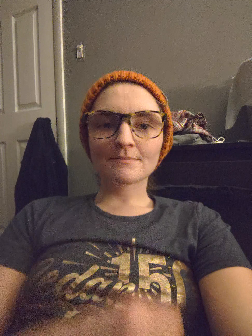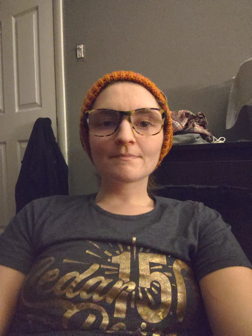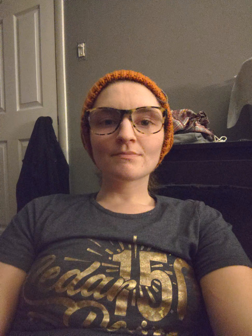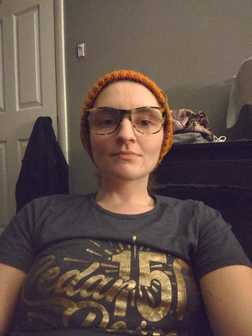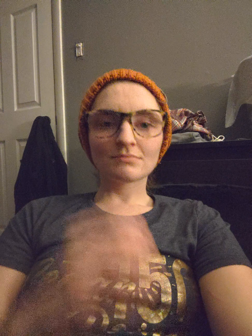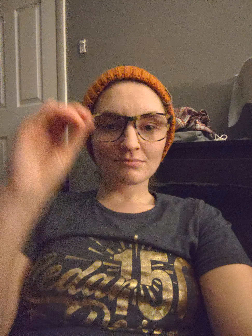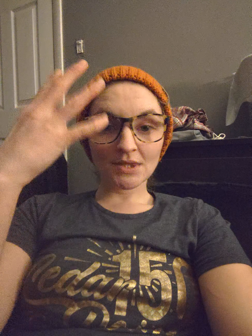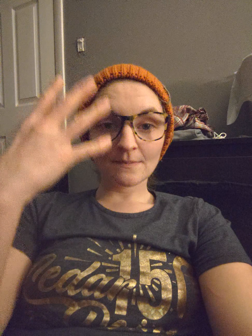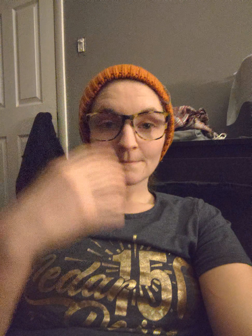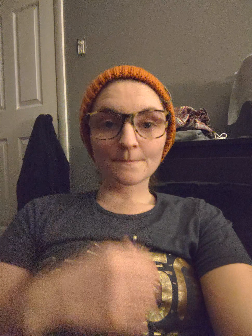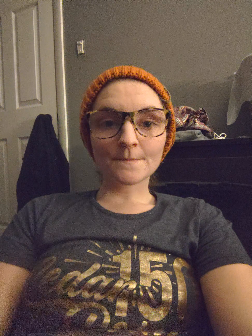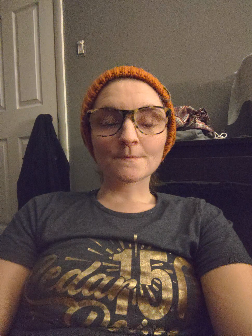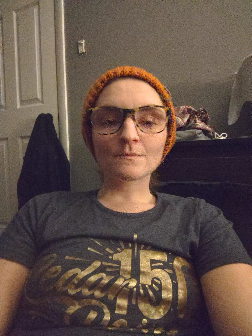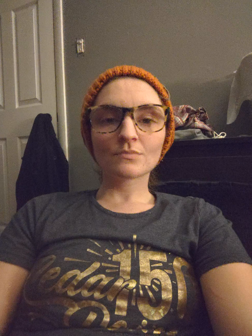sun